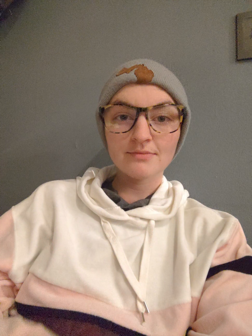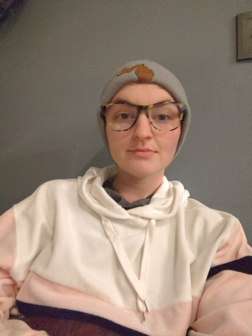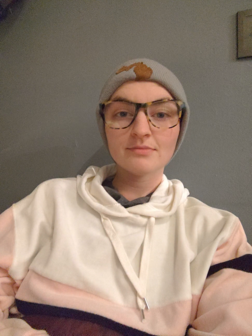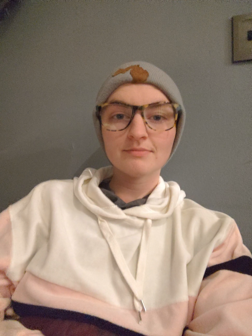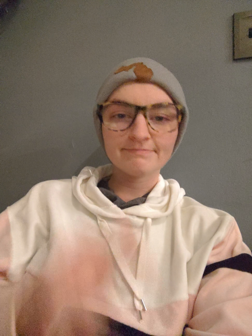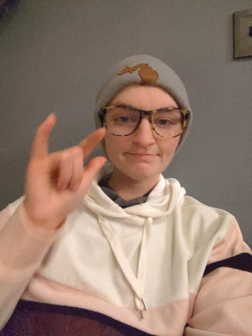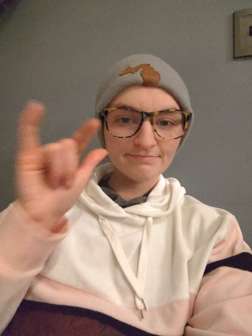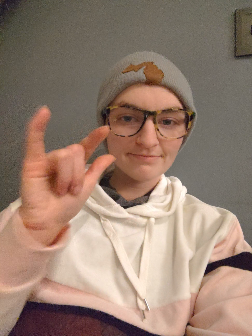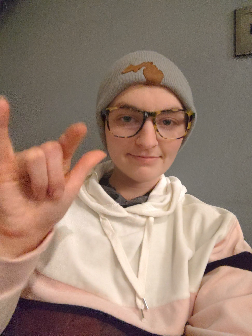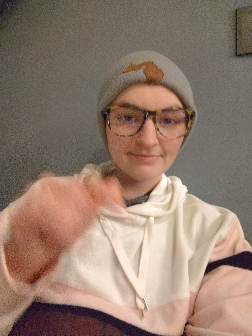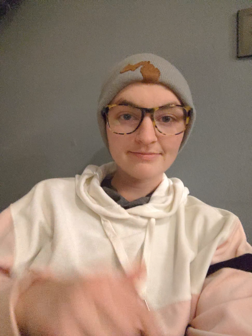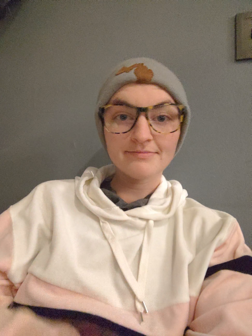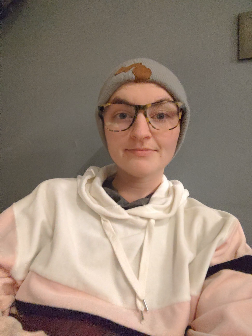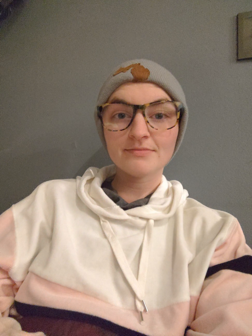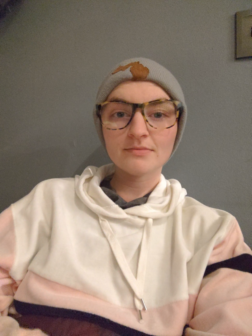airplane